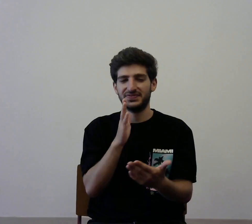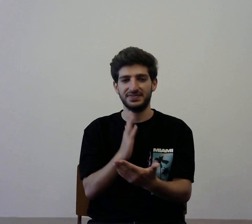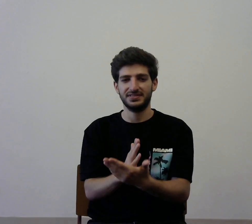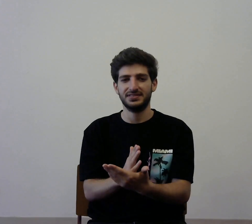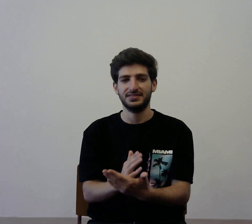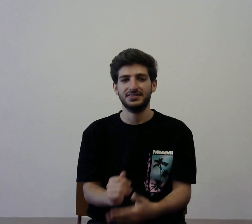var